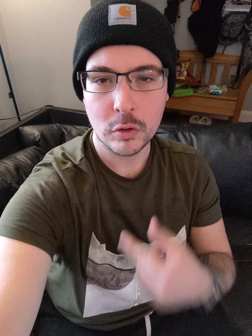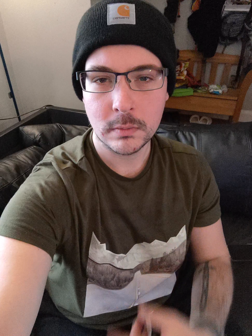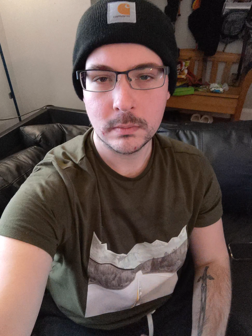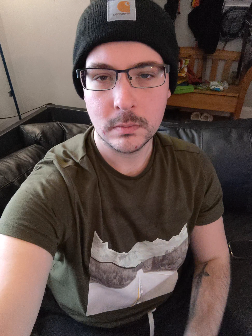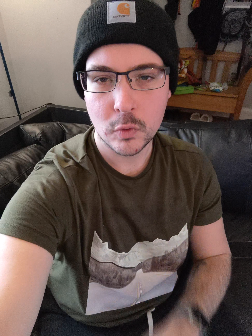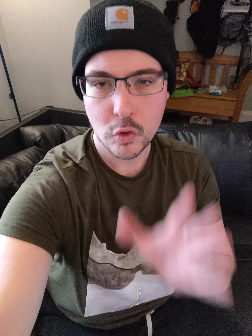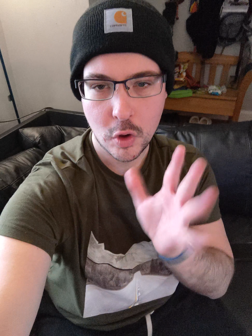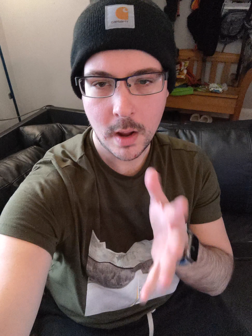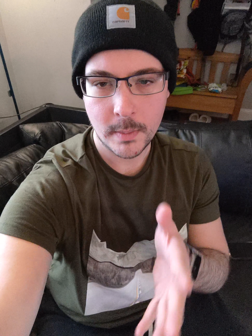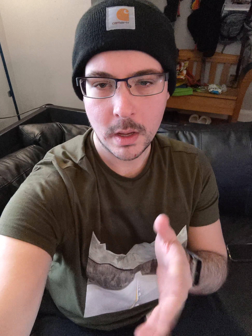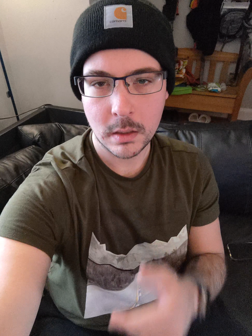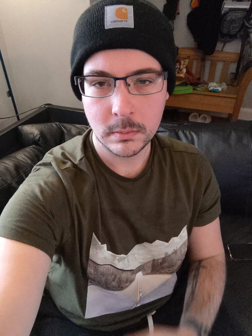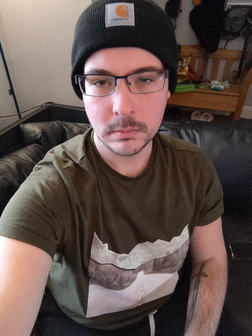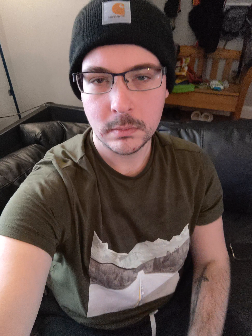grandma